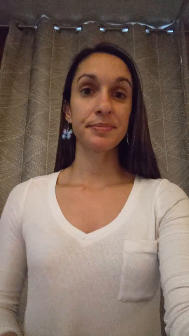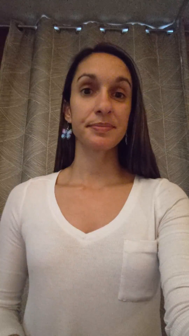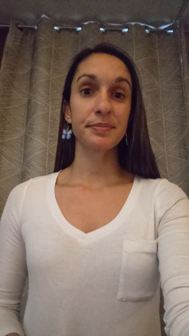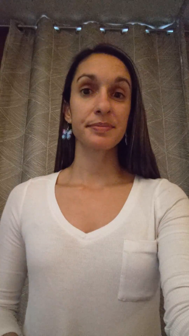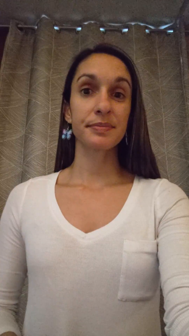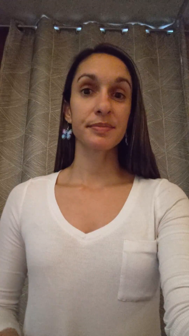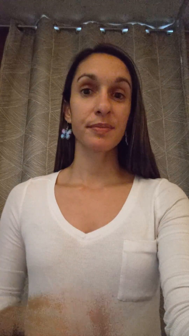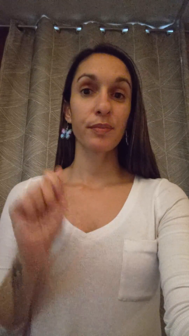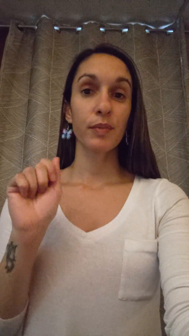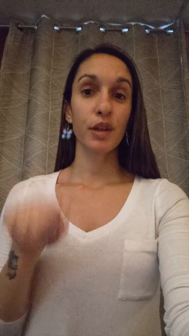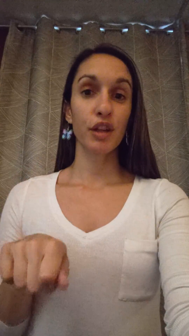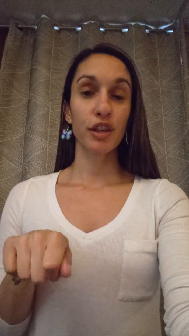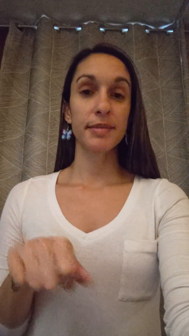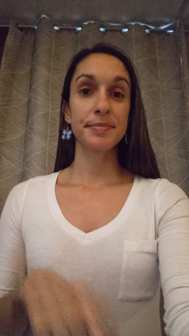could